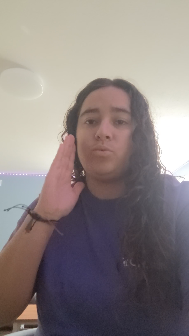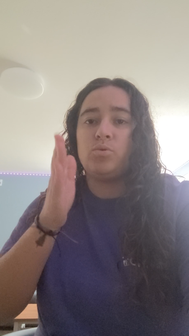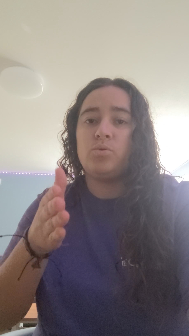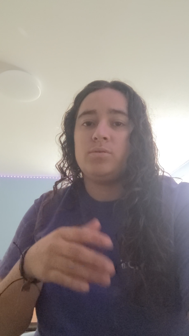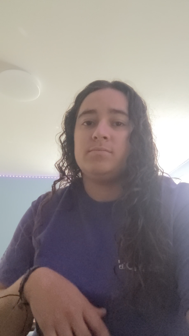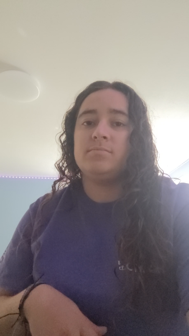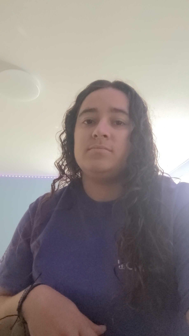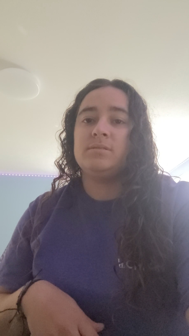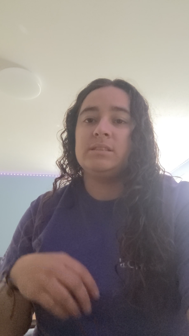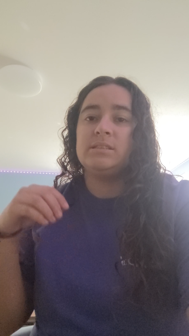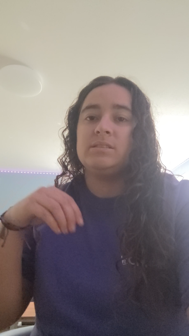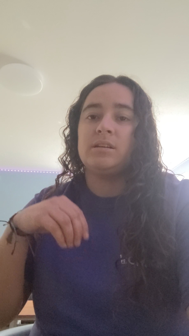inside